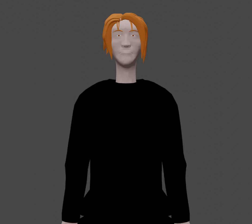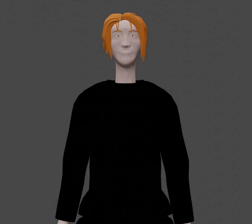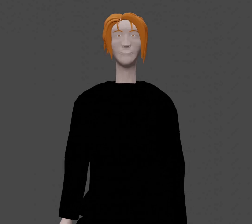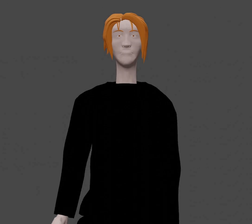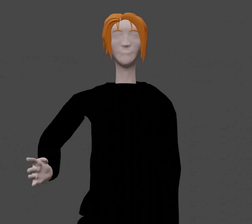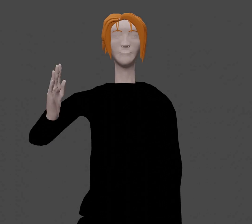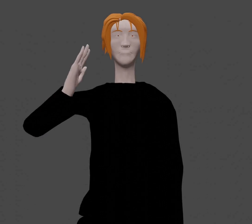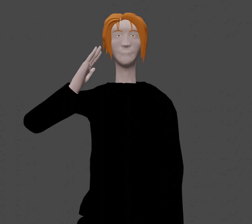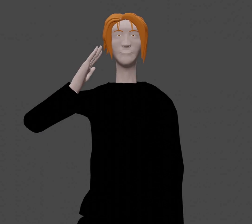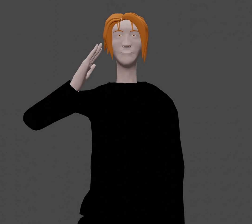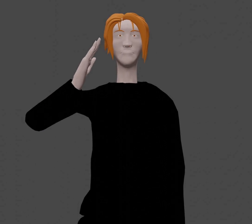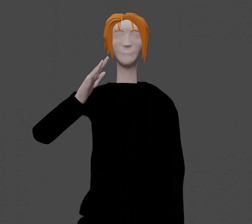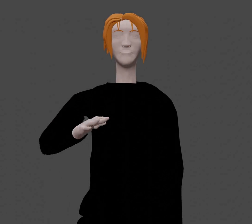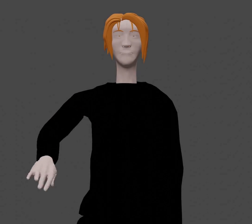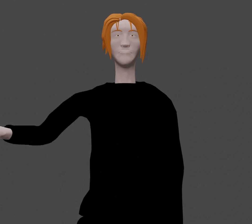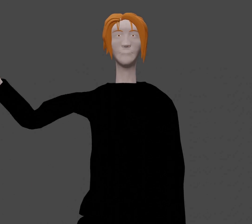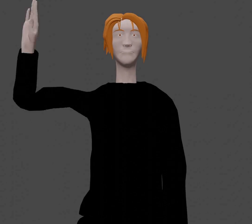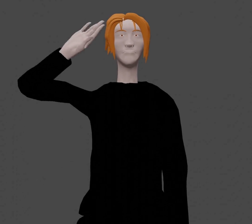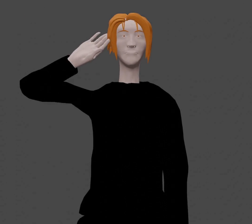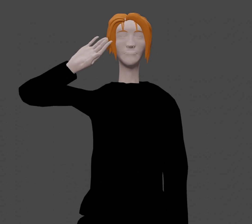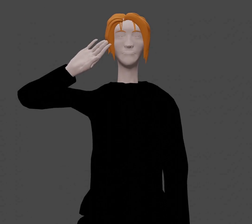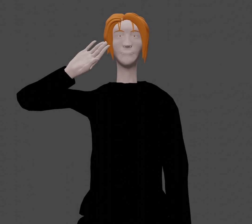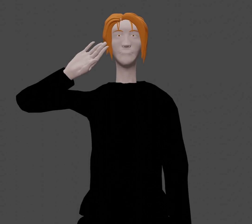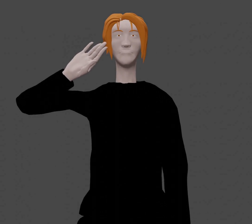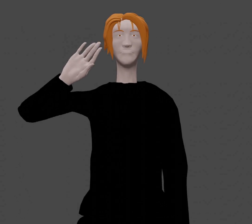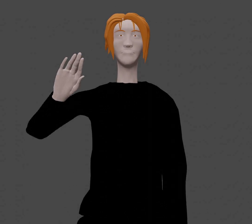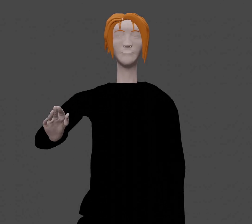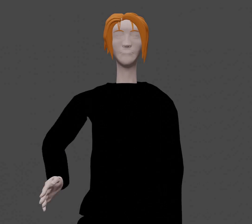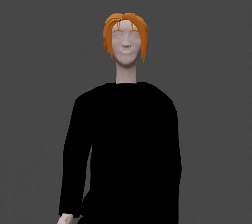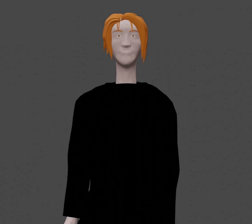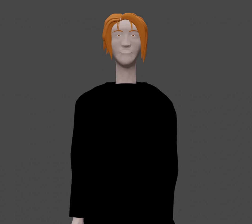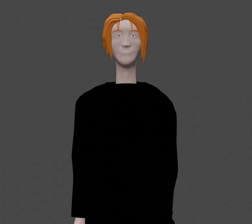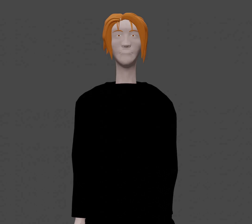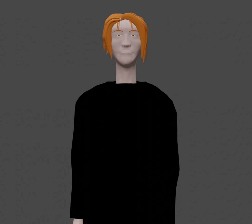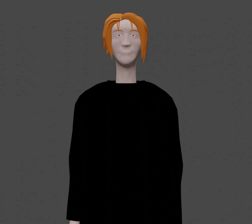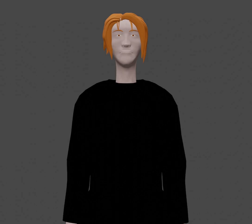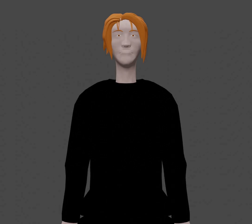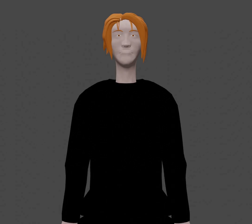Australia